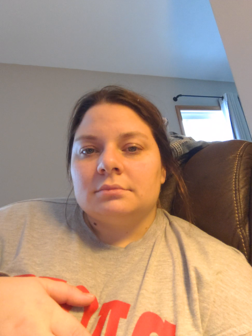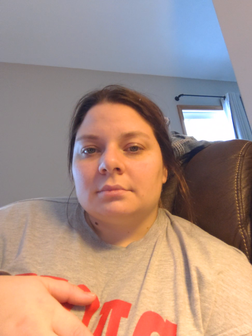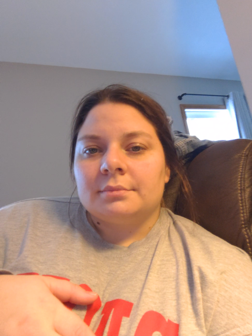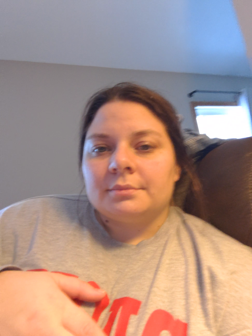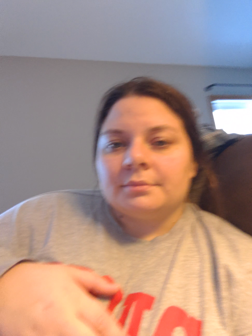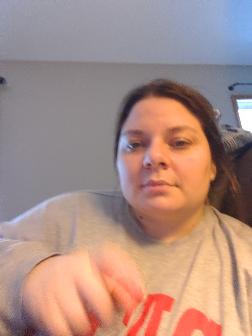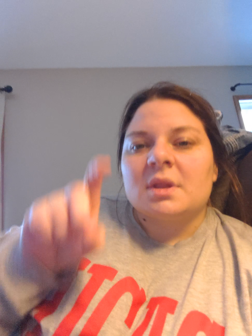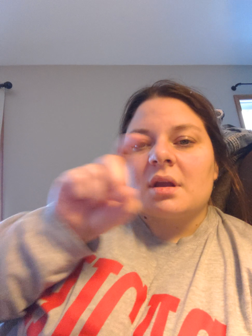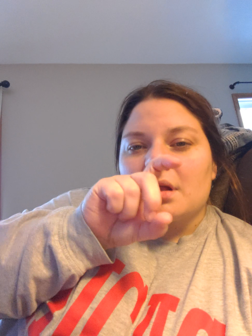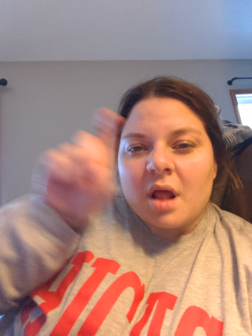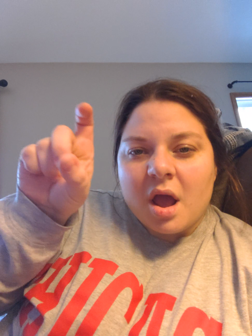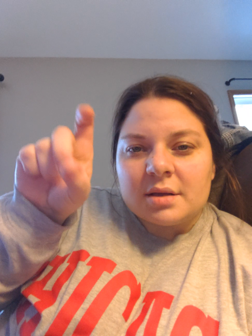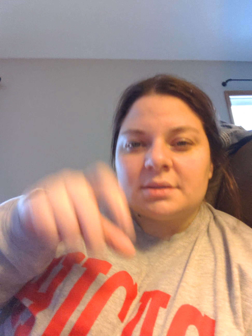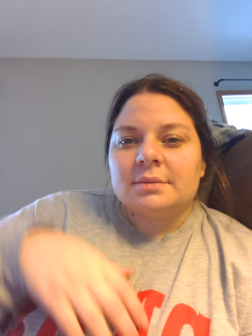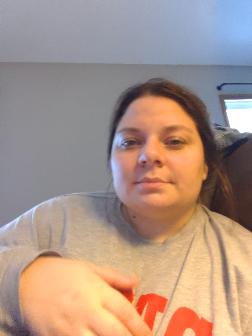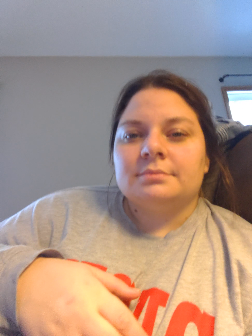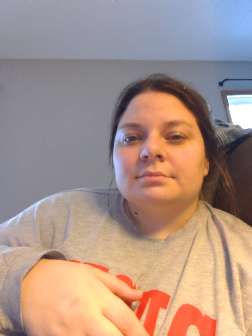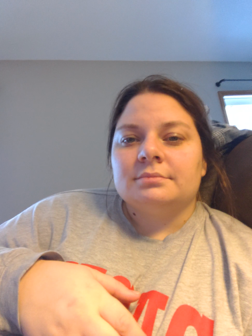closet